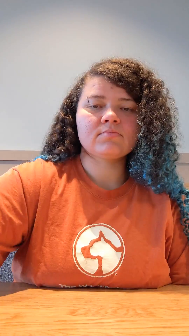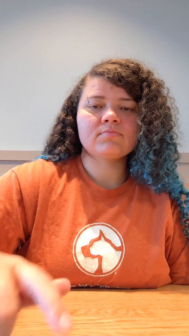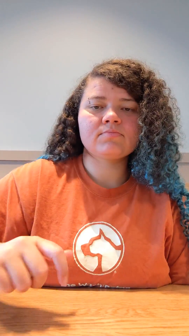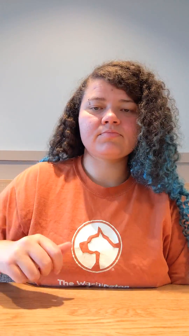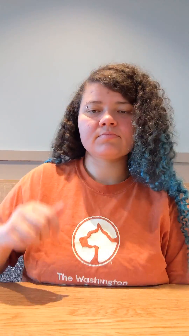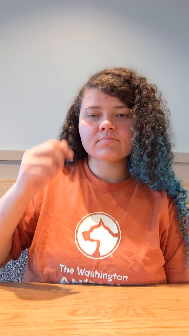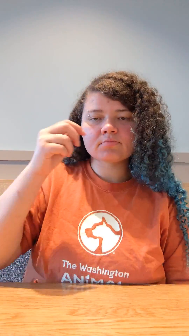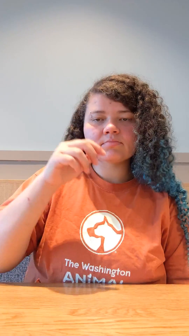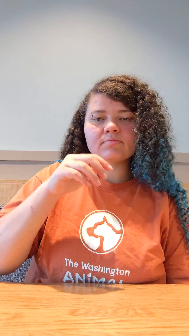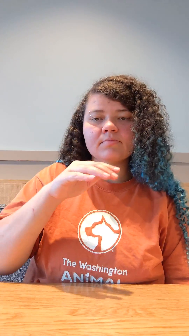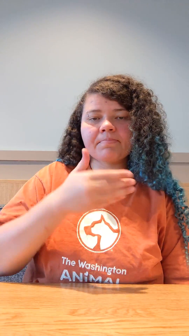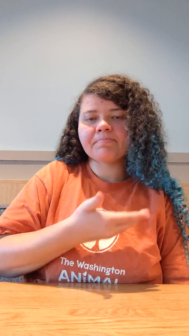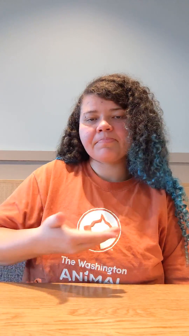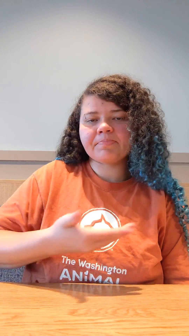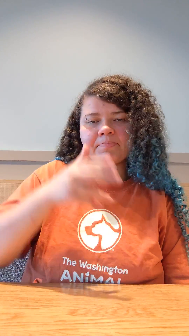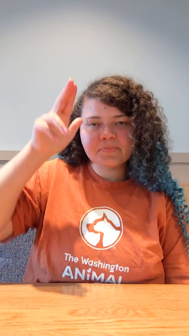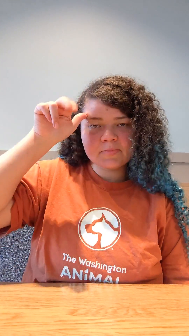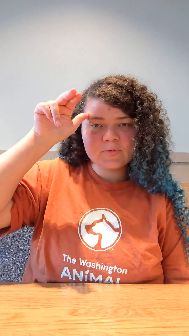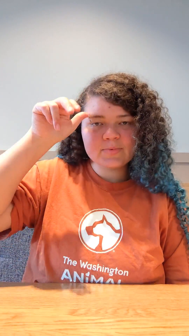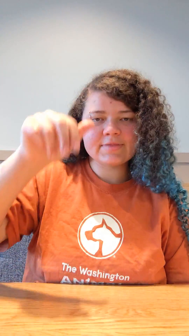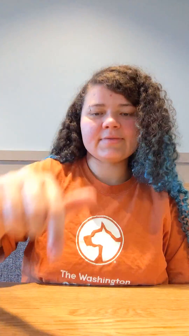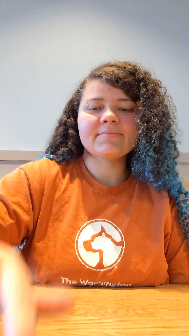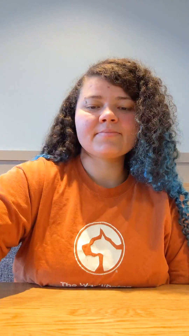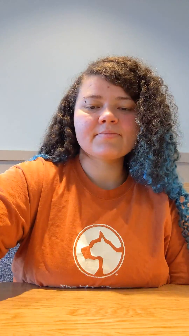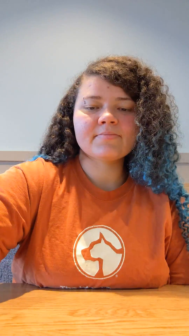pony